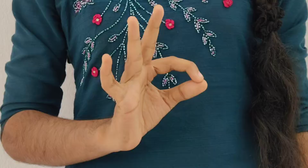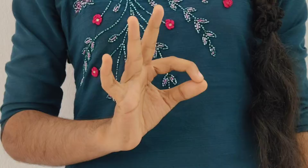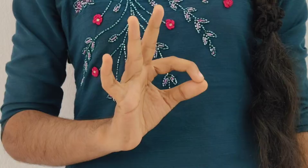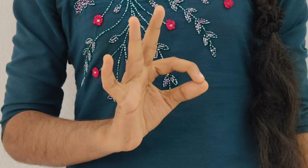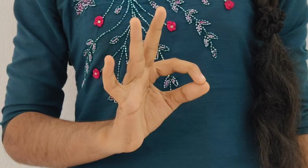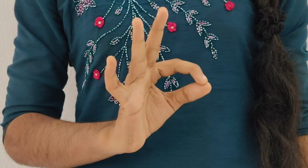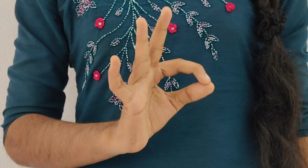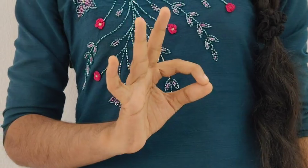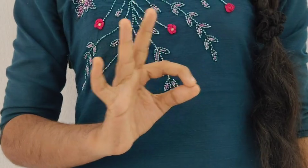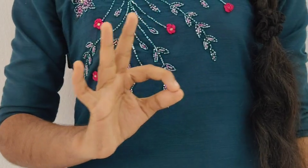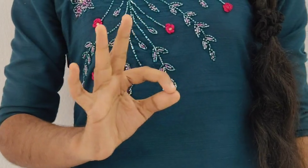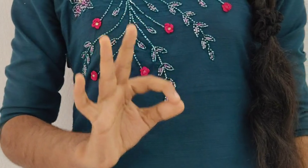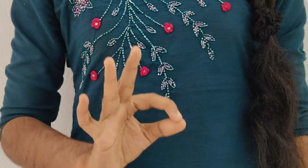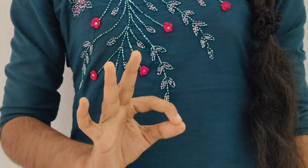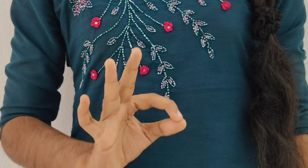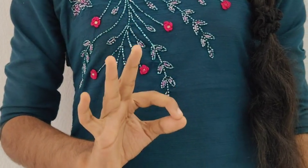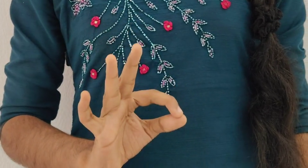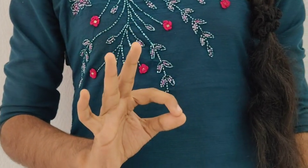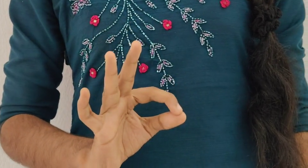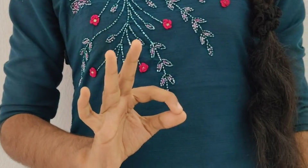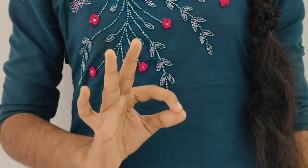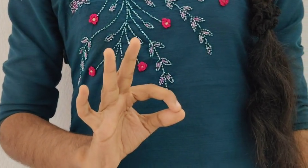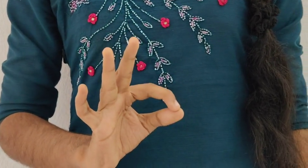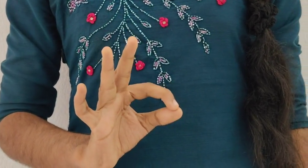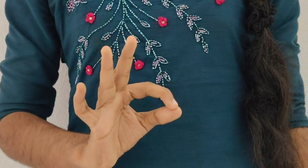ഔ